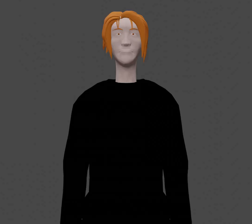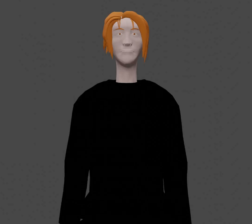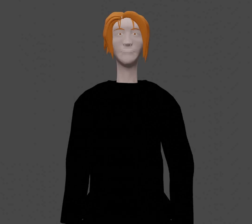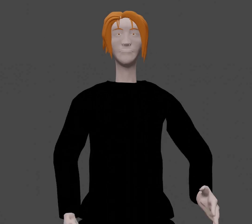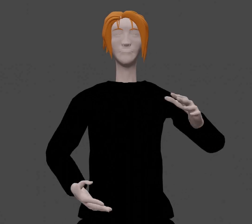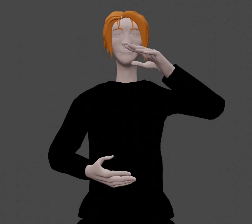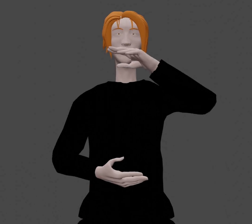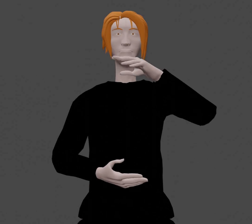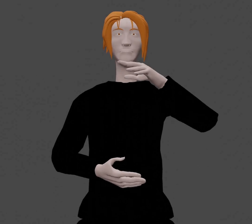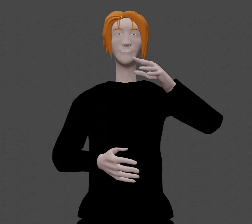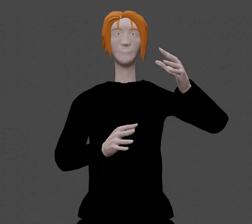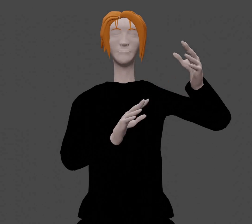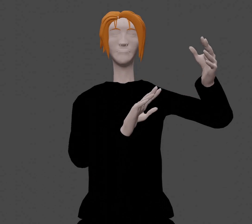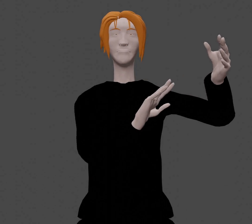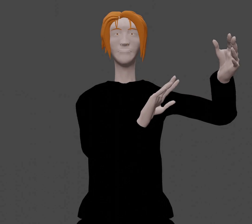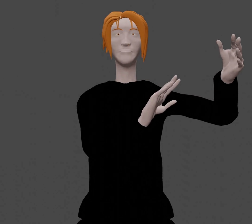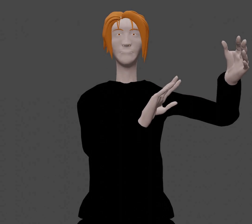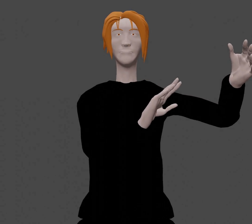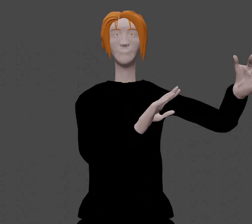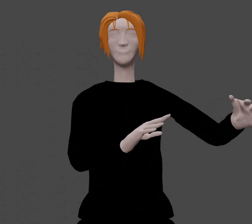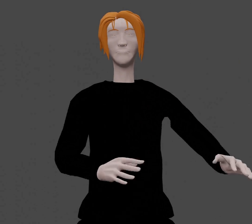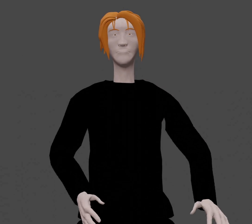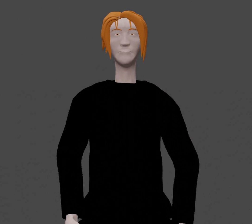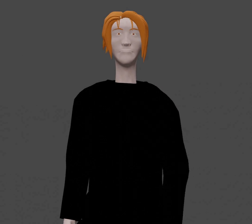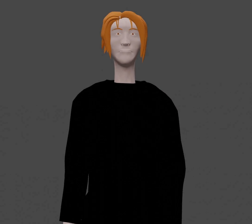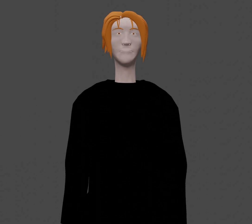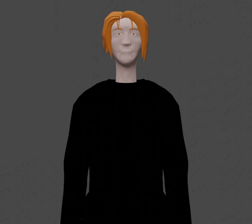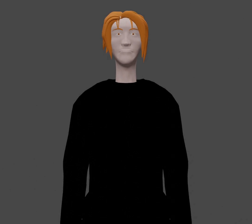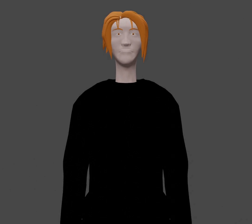Awry